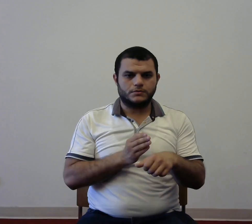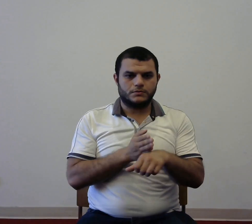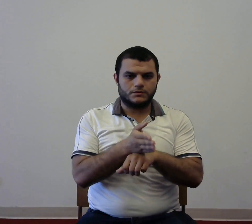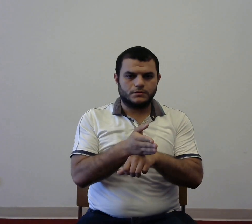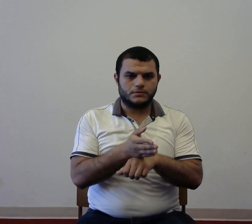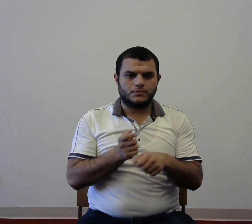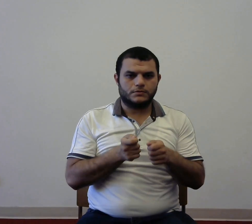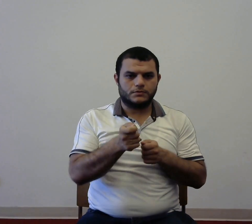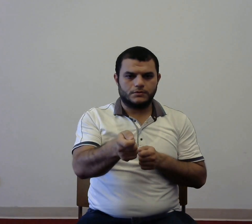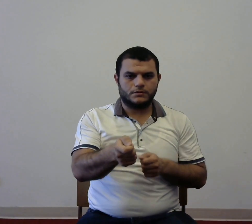müraciət